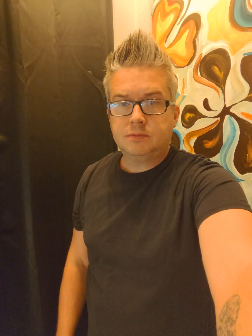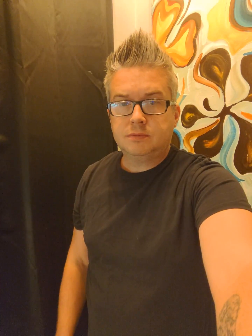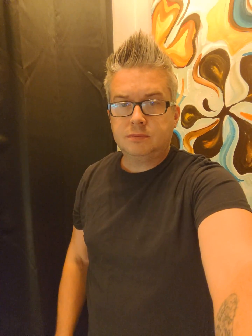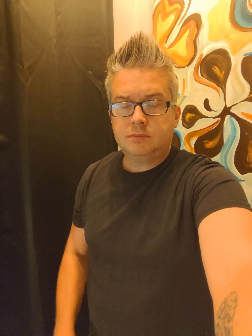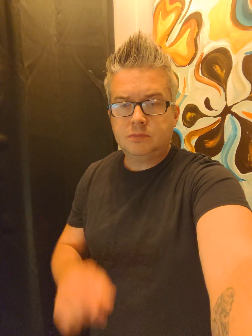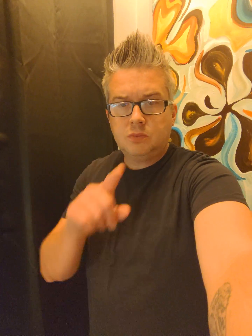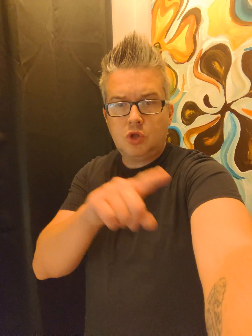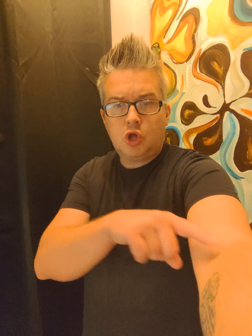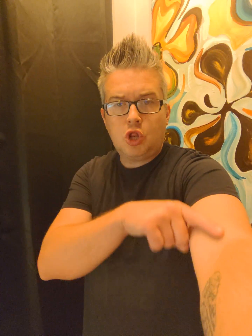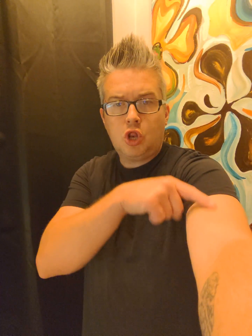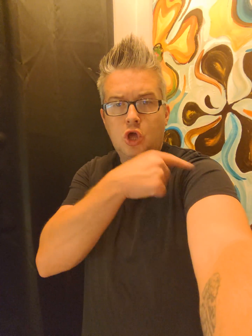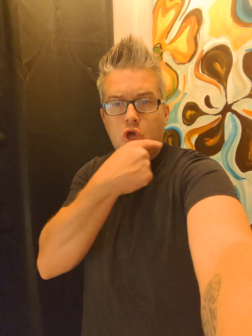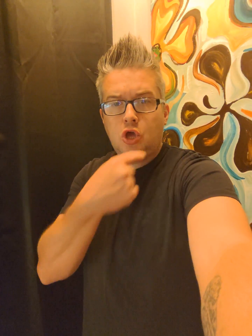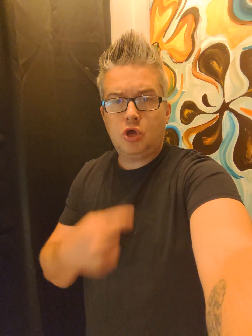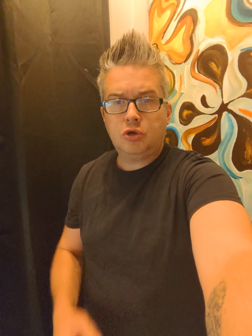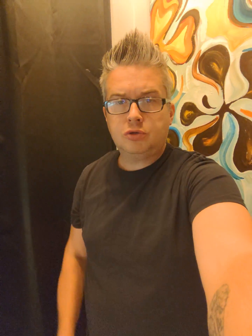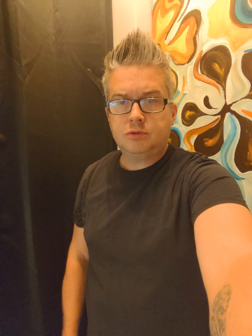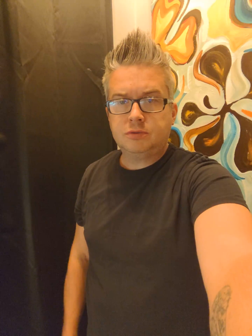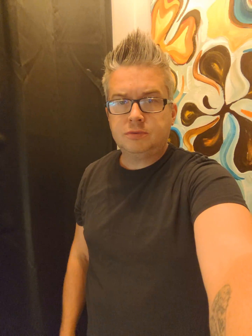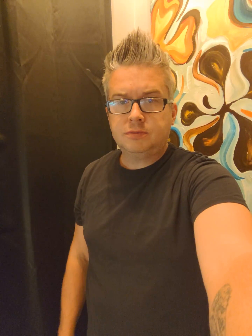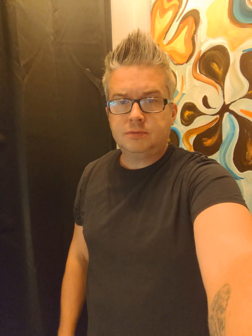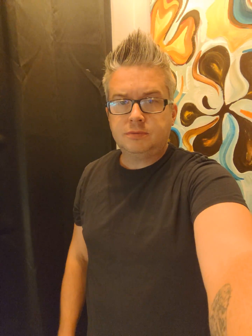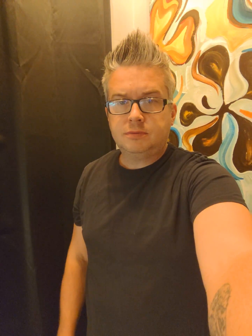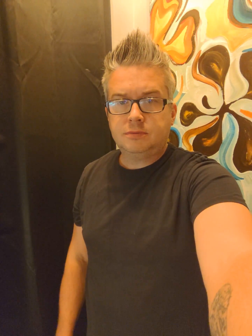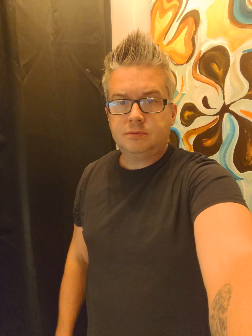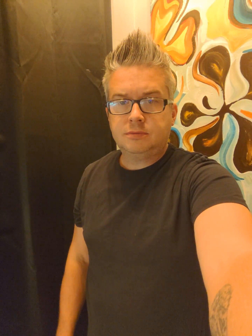long